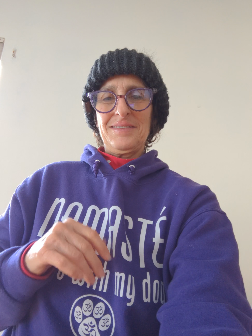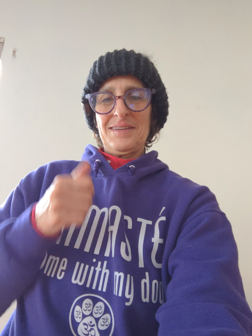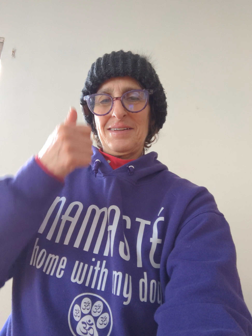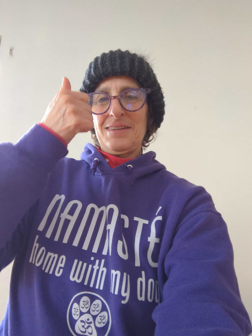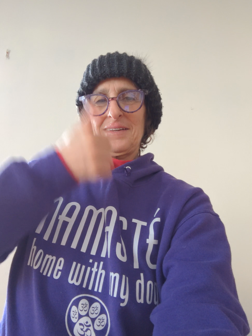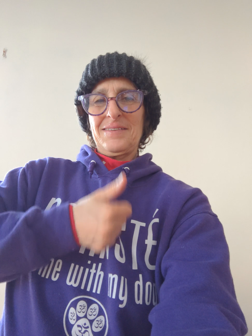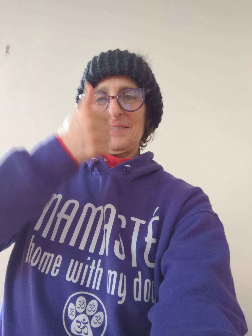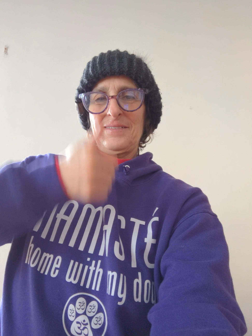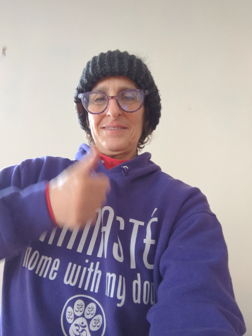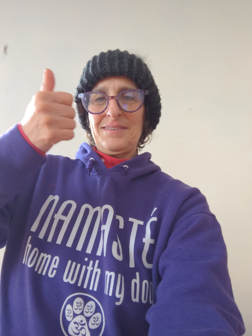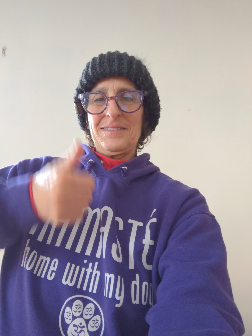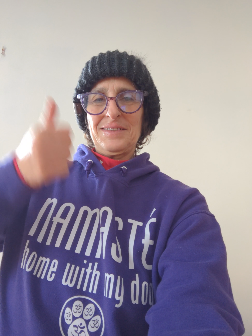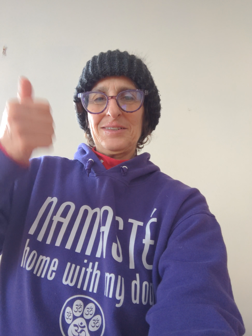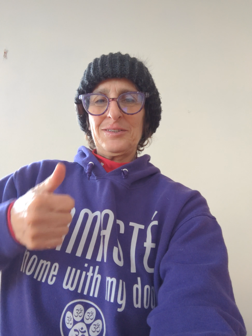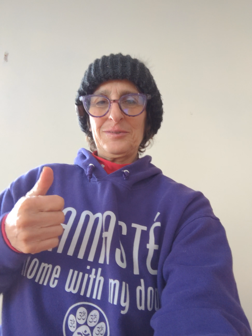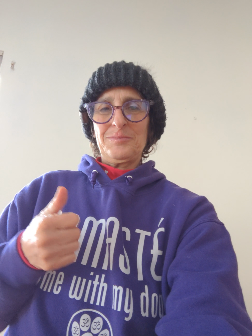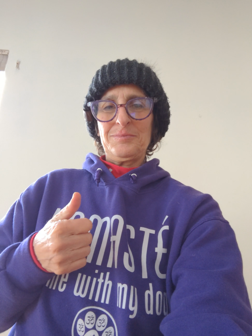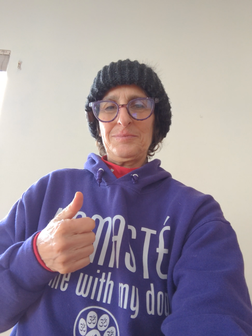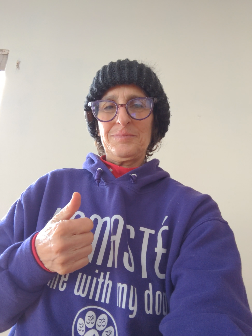every